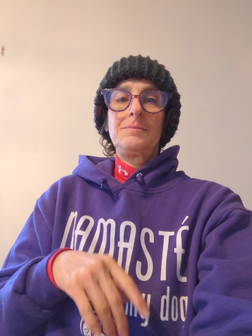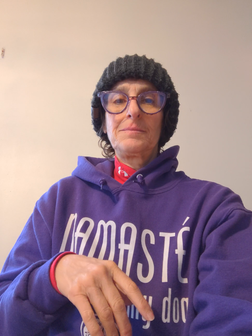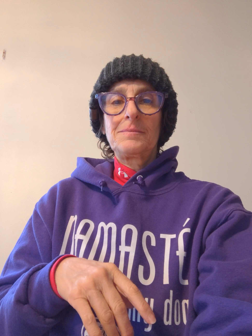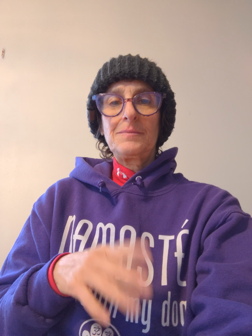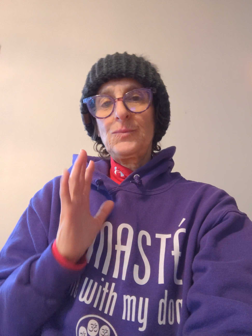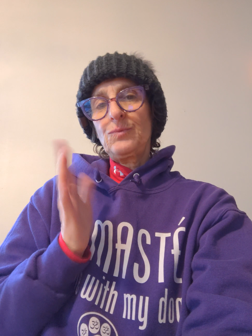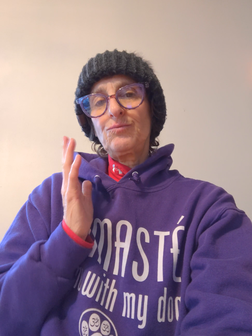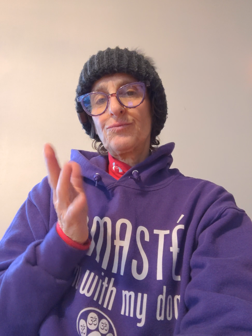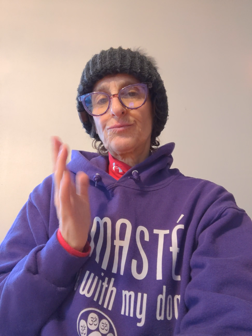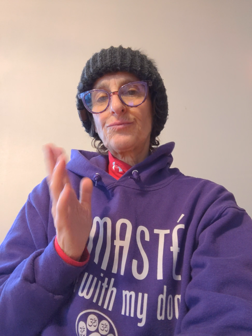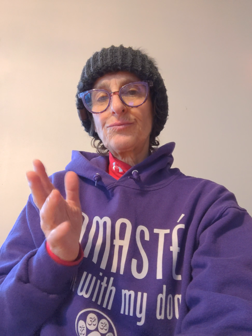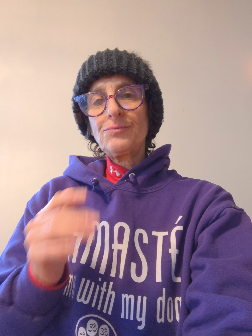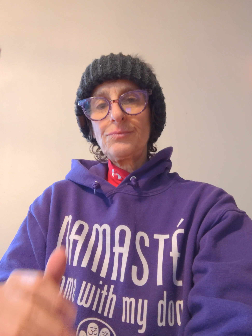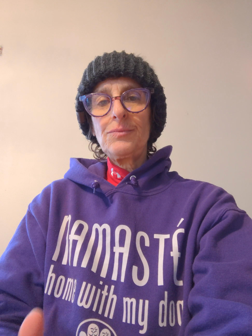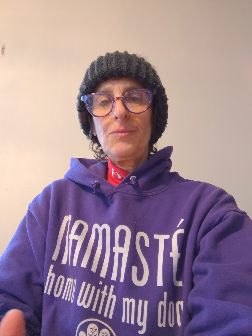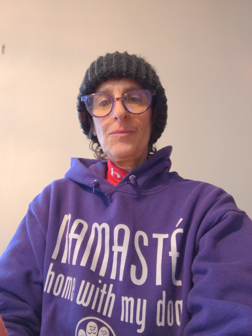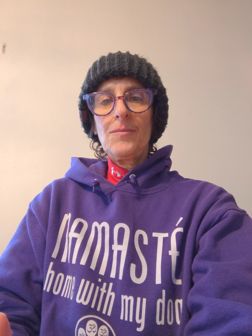talk